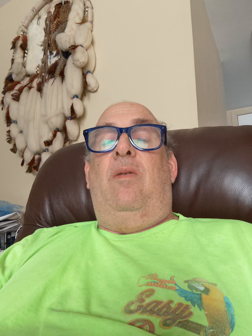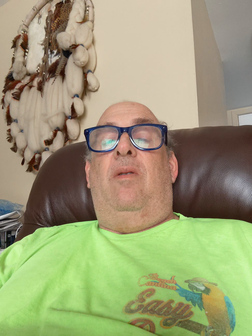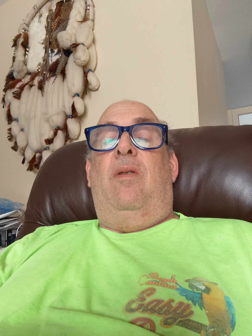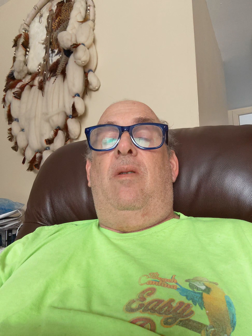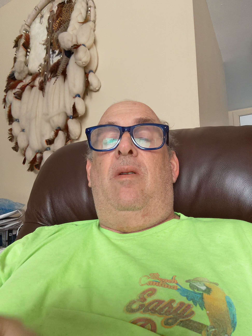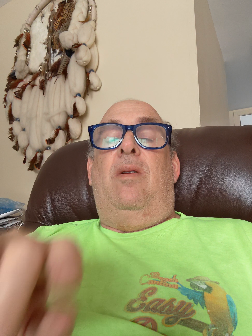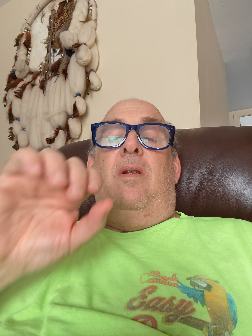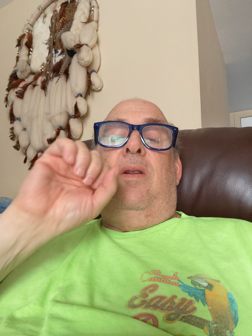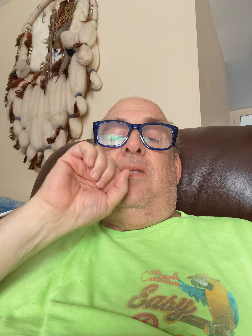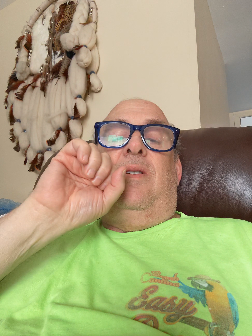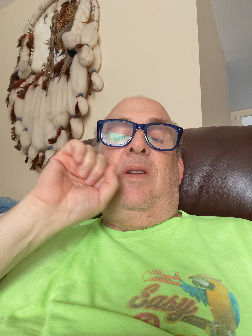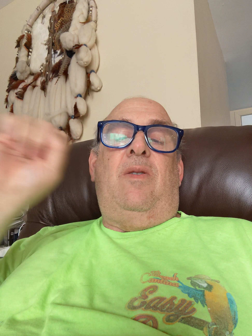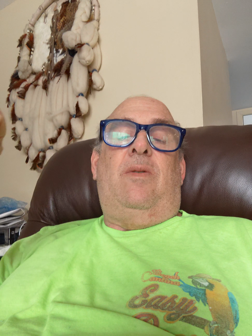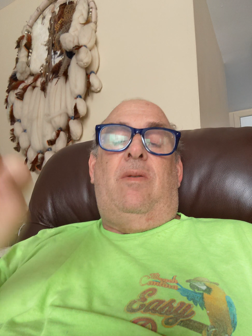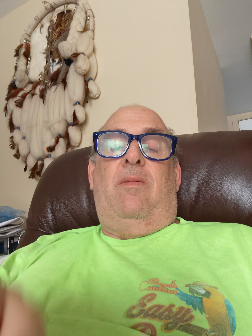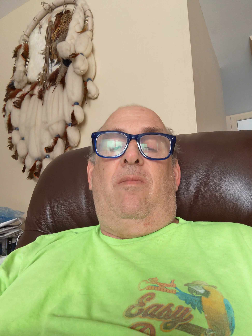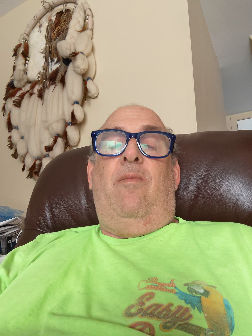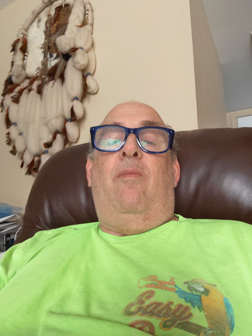carrot